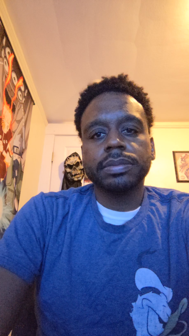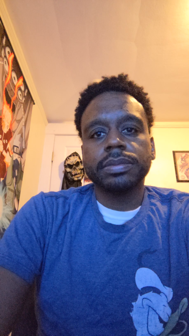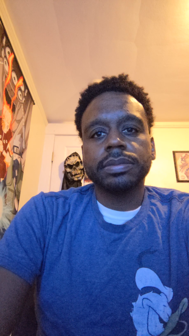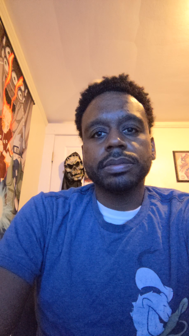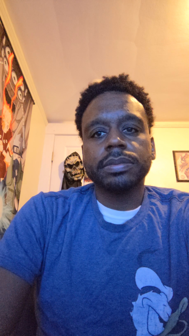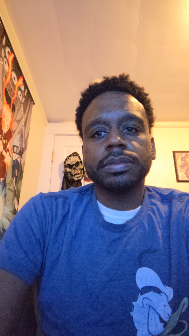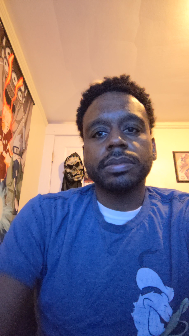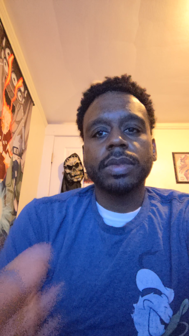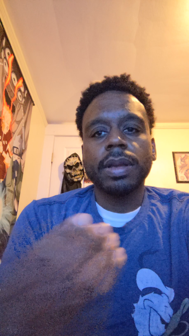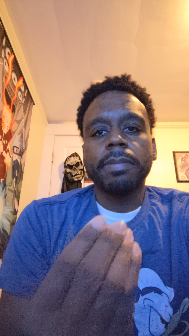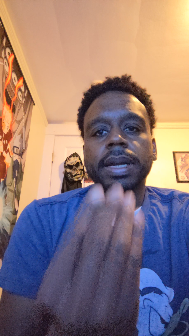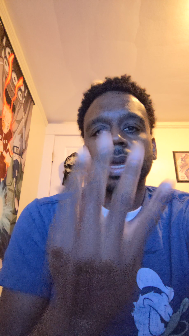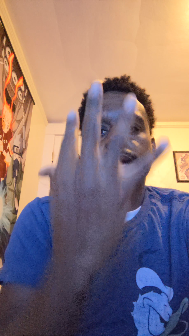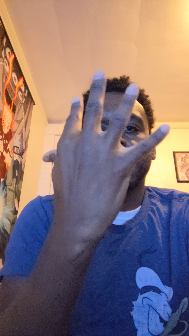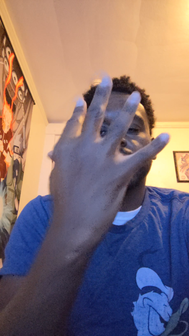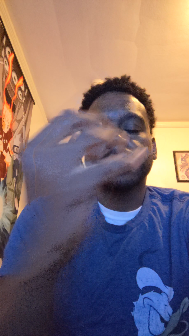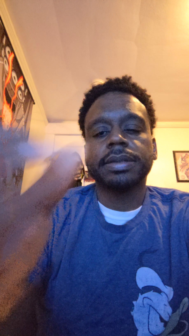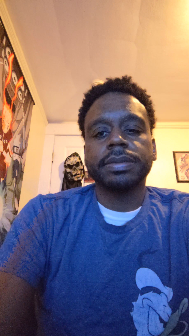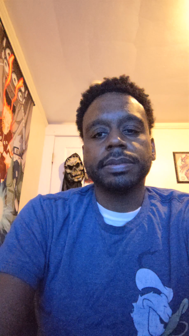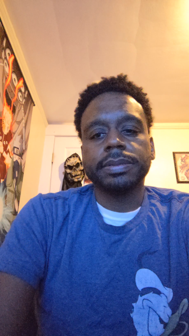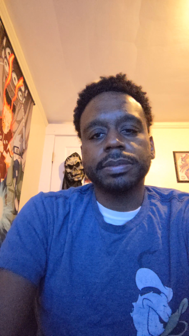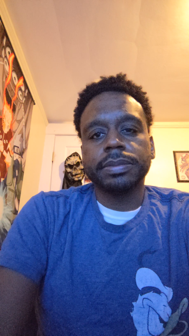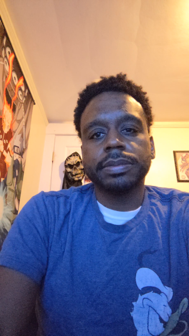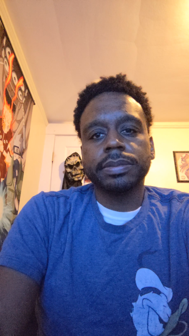plants